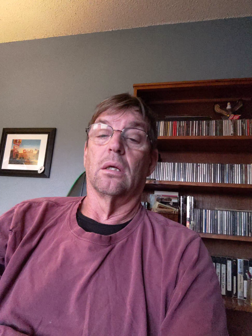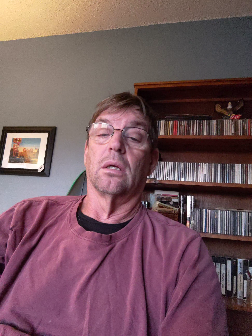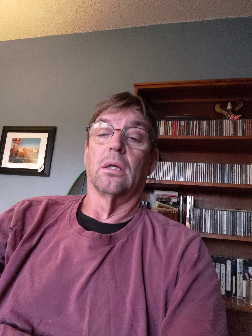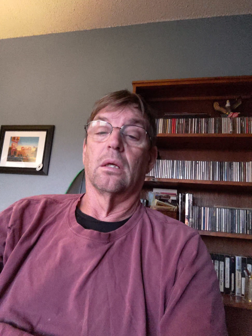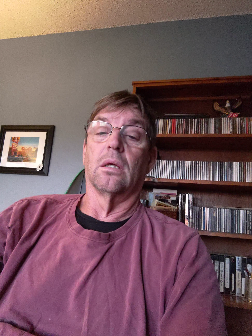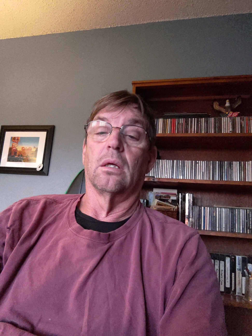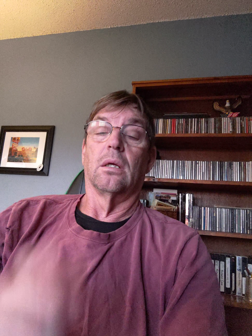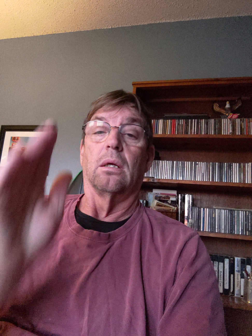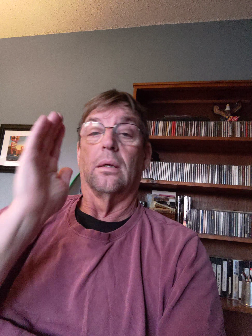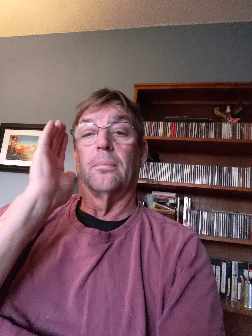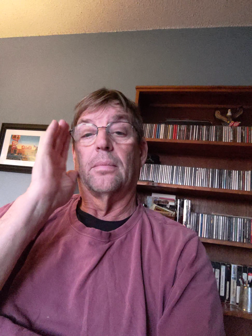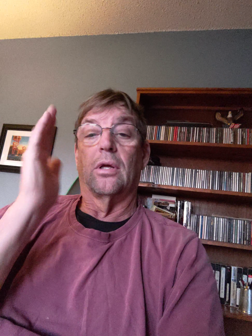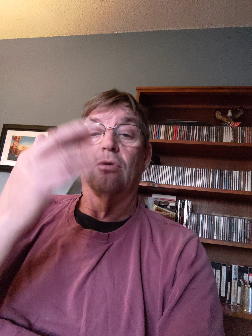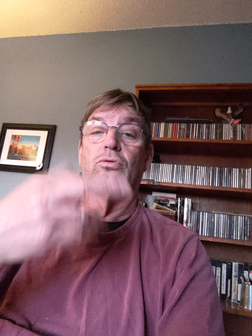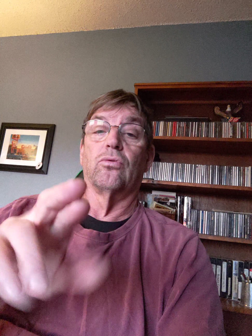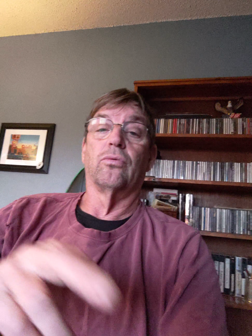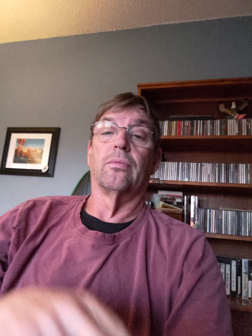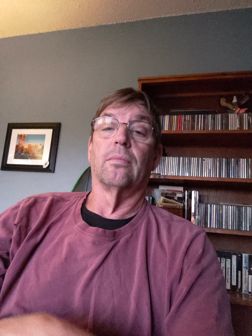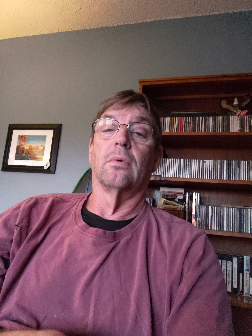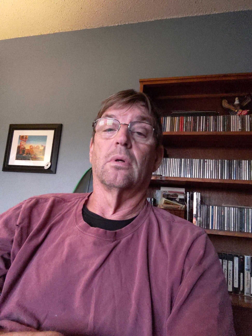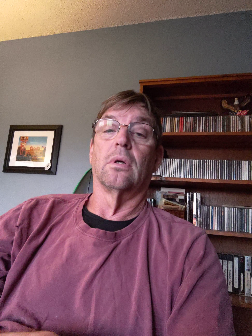bedroom